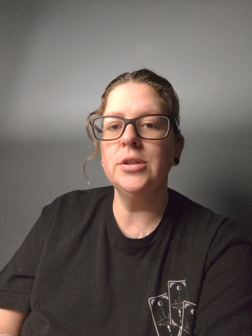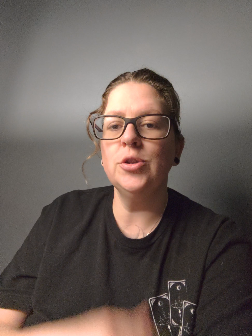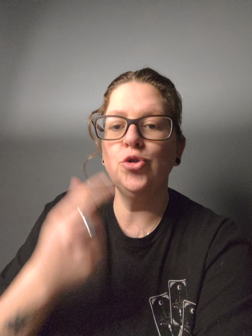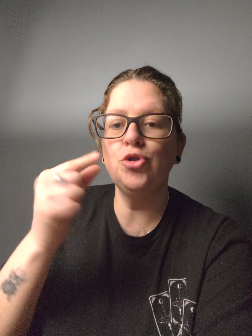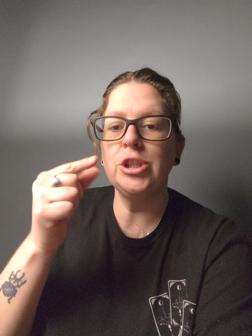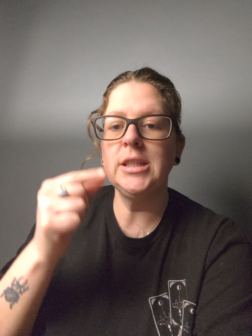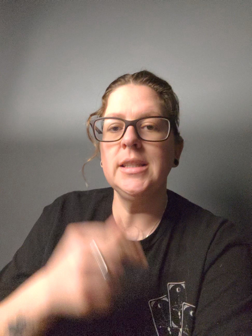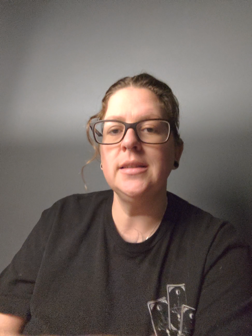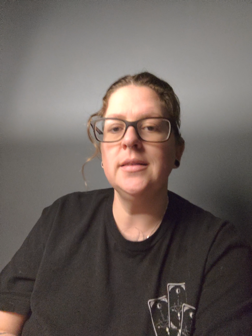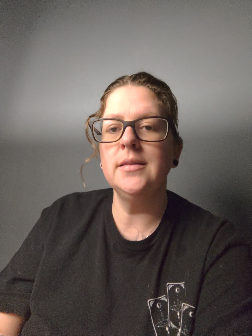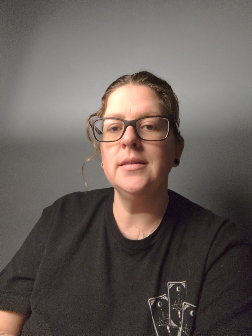green